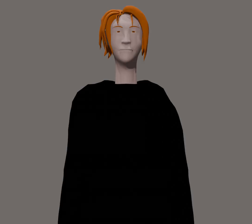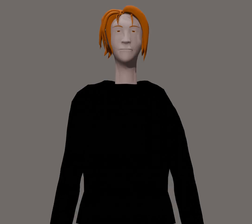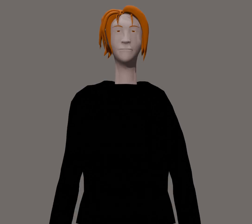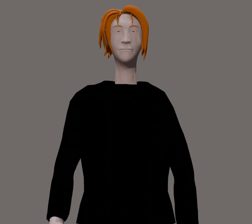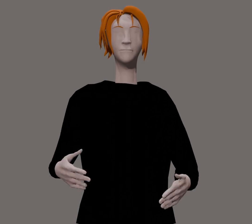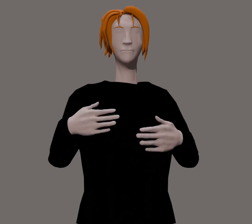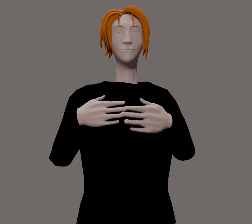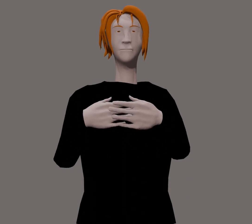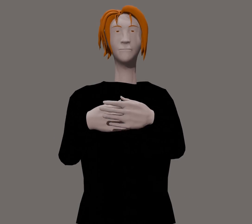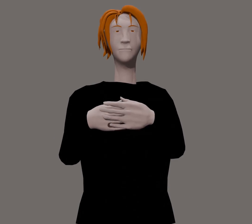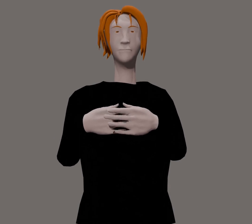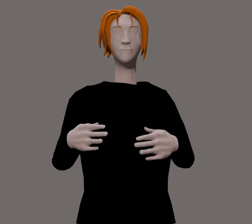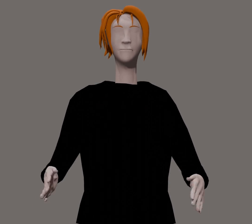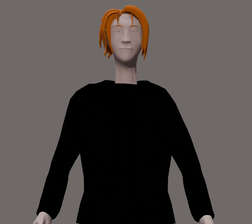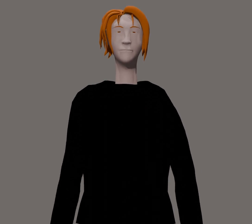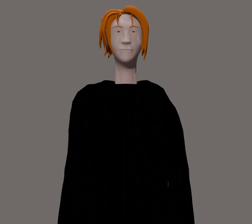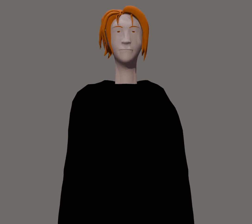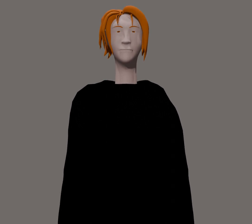Close Near